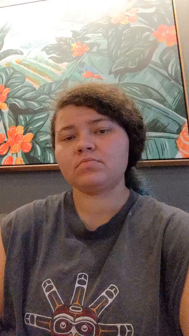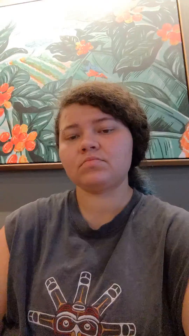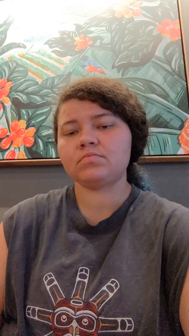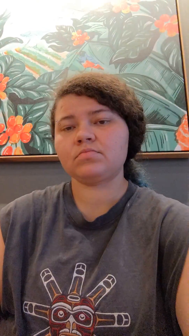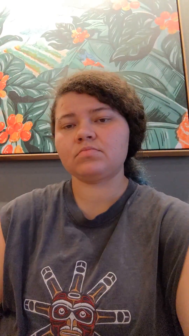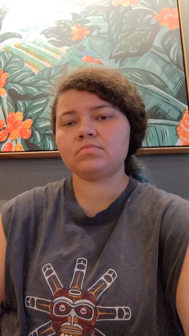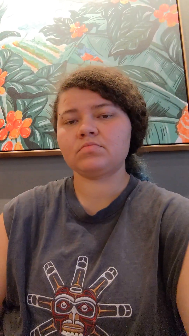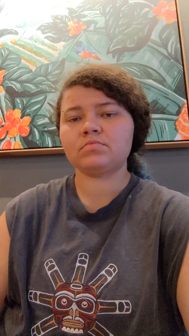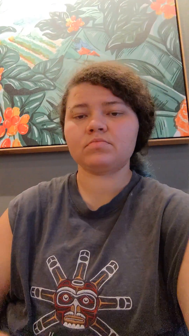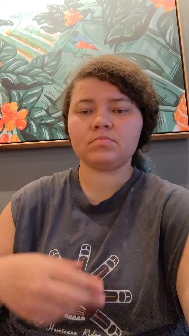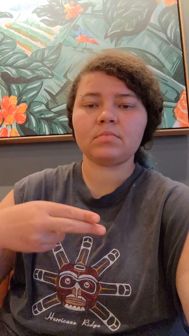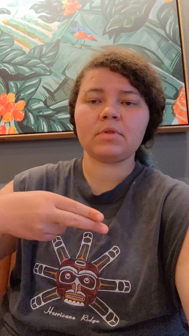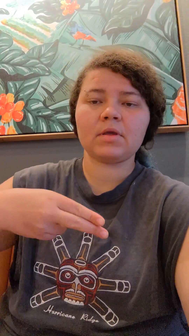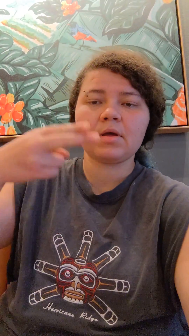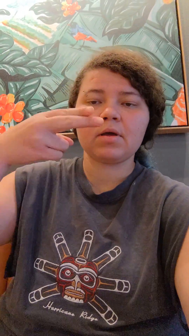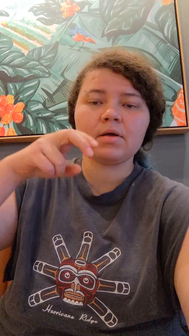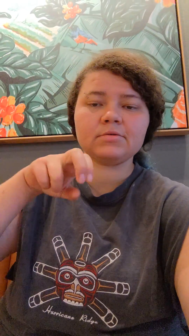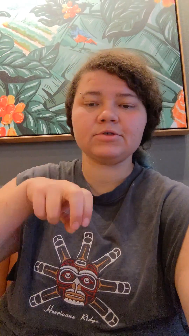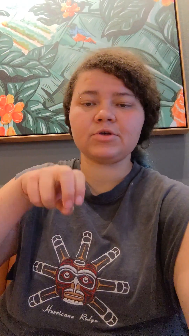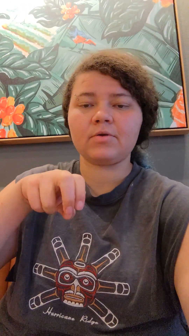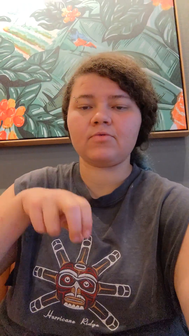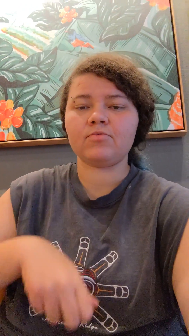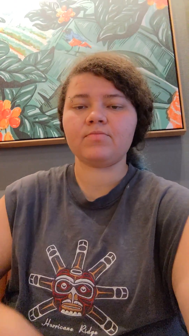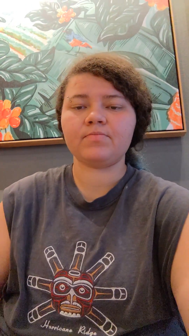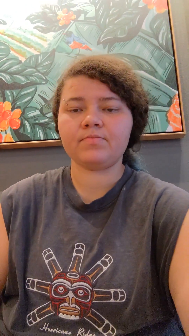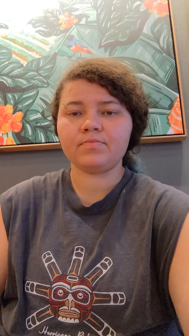high chair